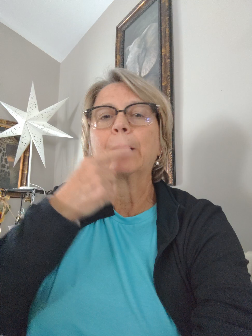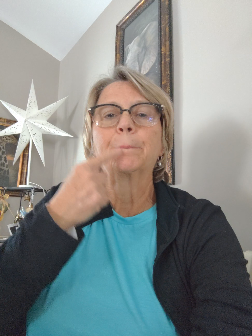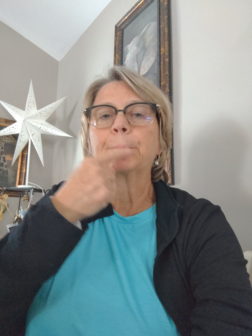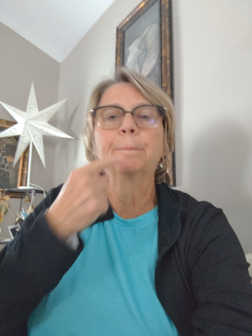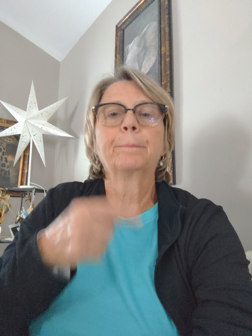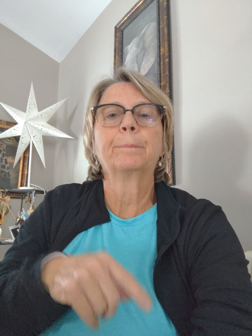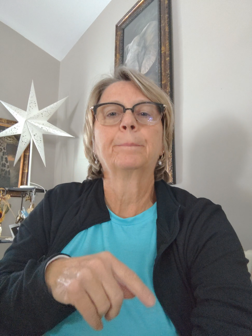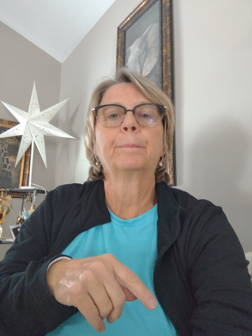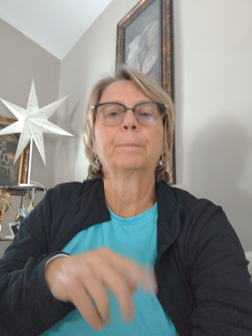lips